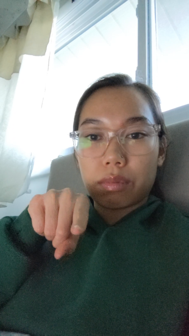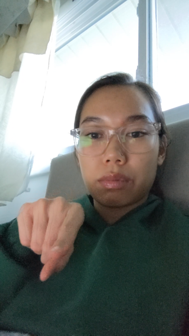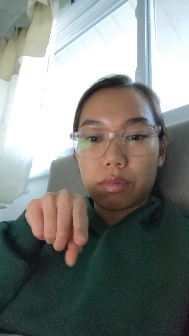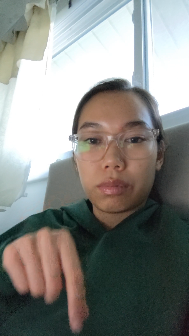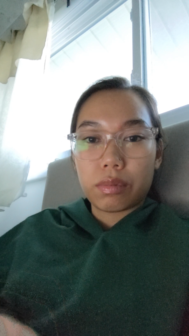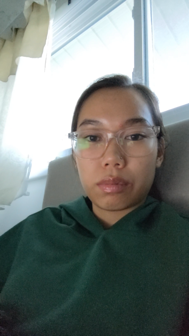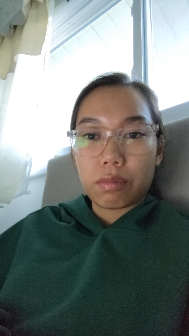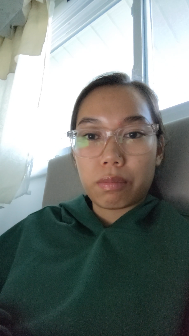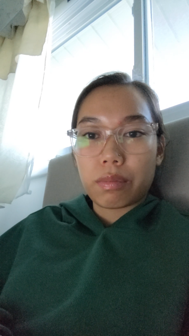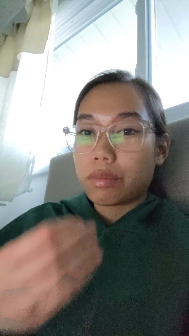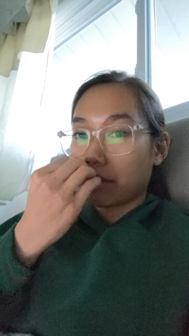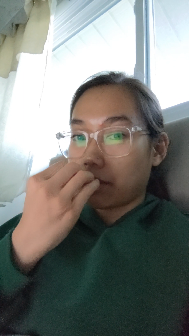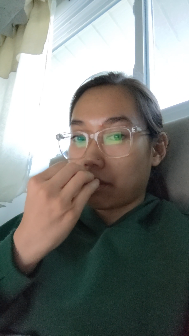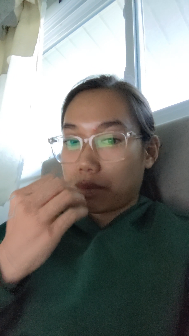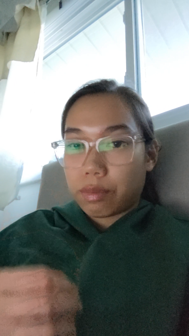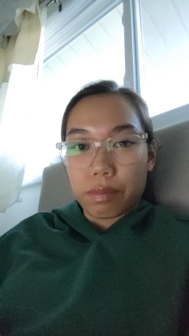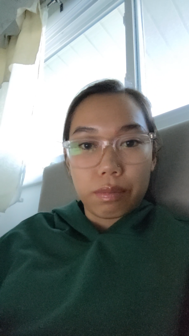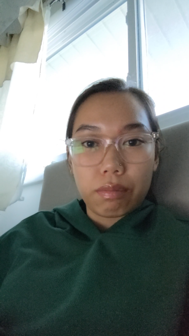eat